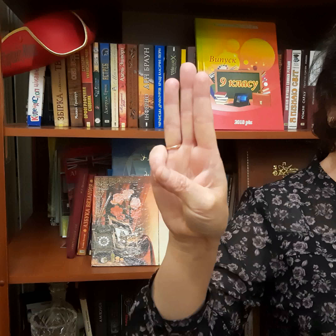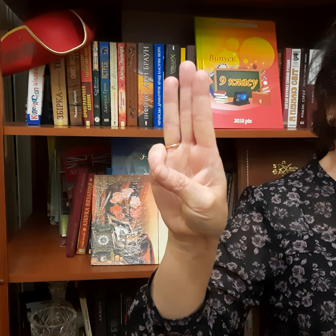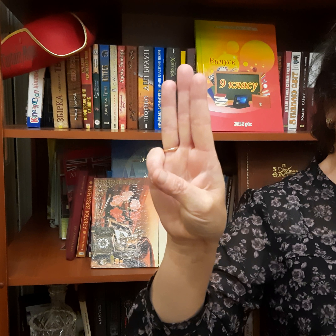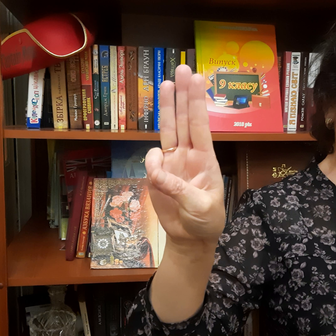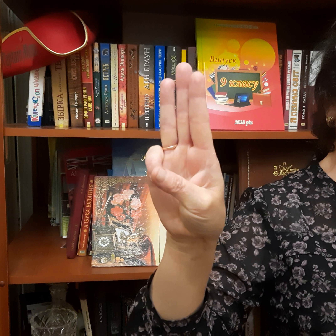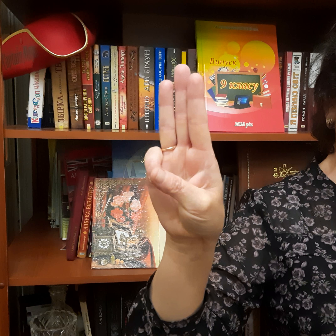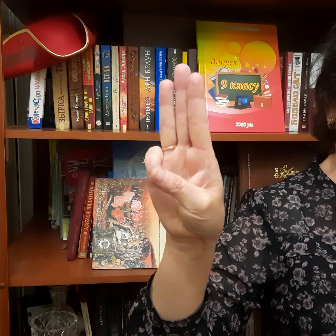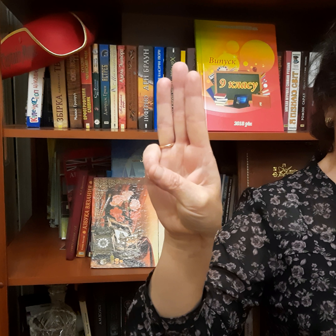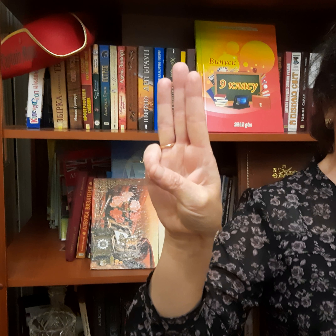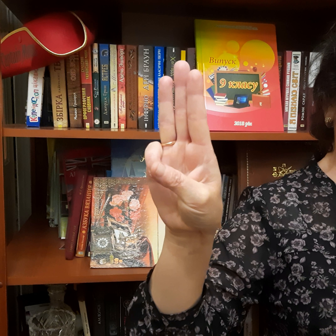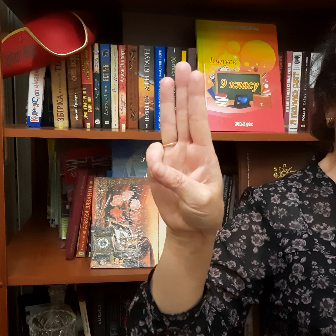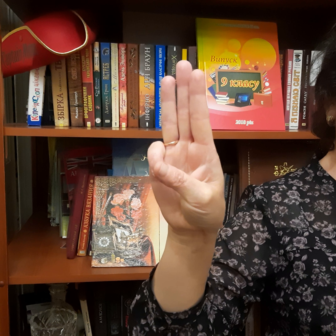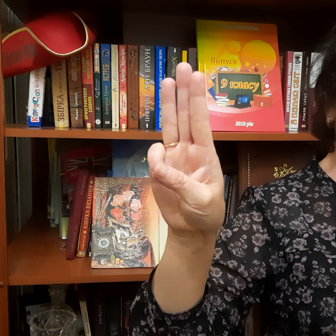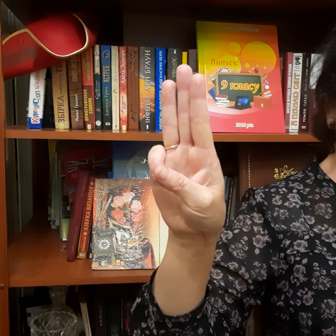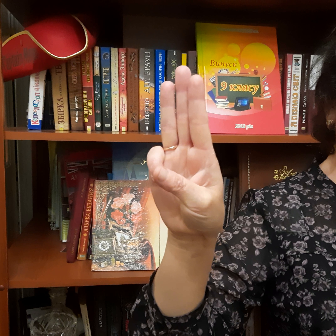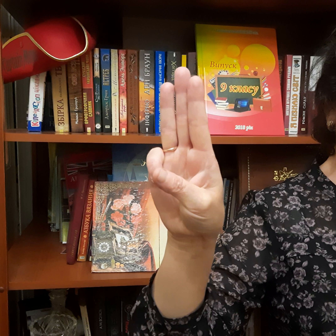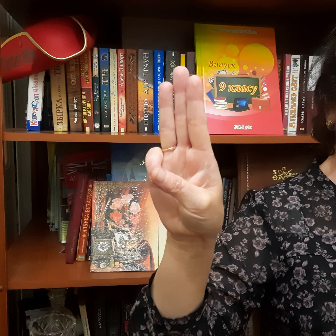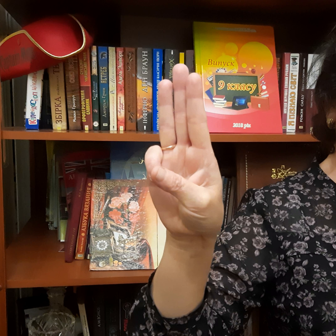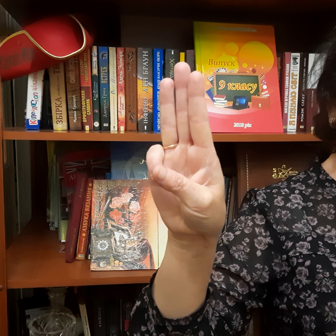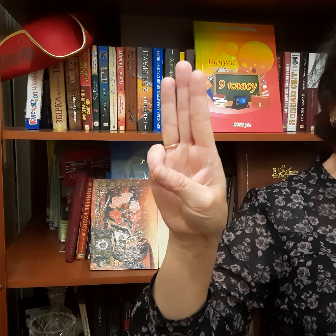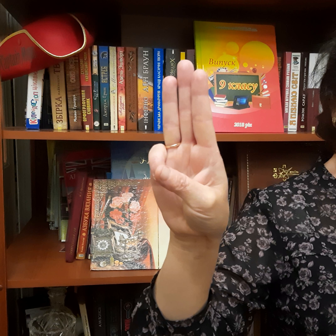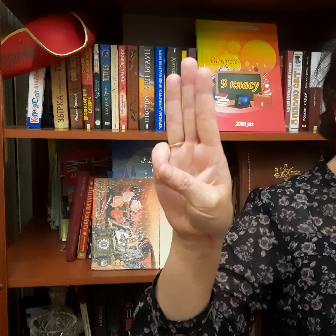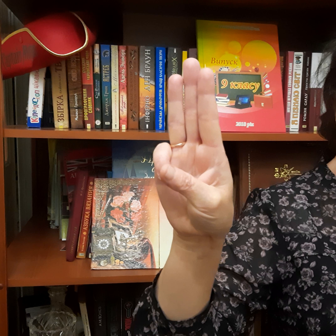Ш